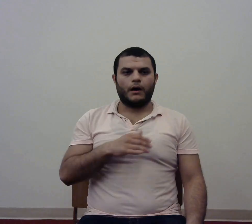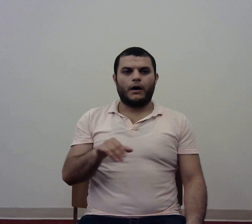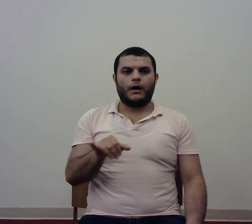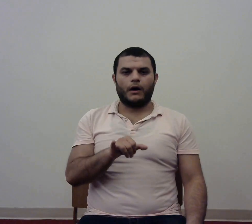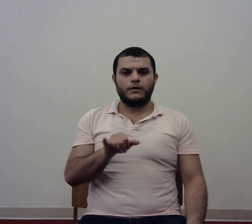harda